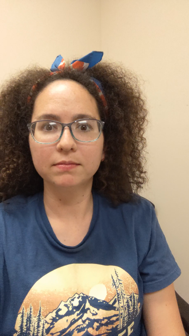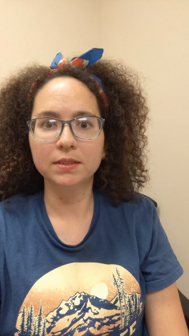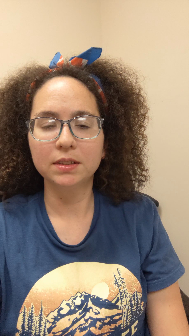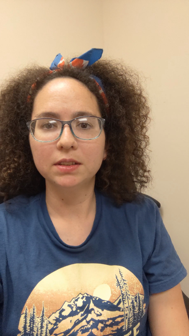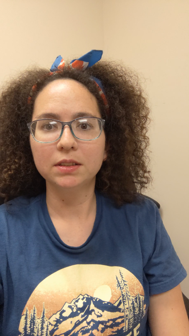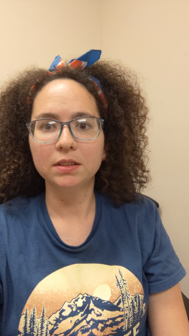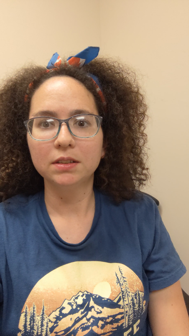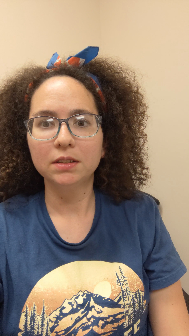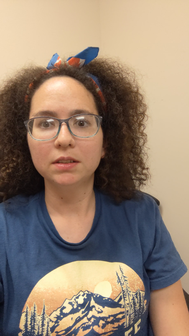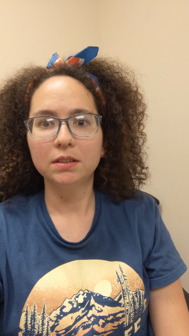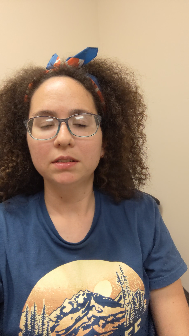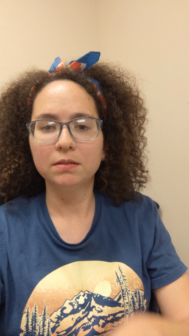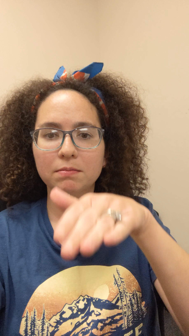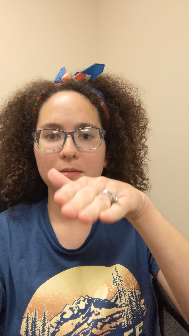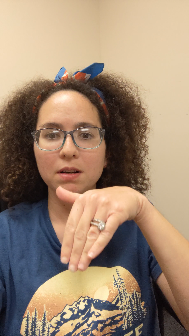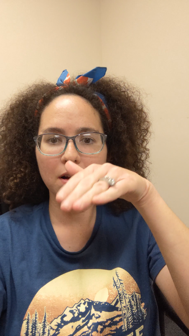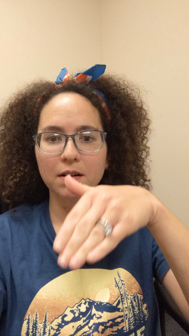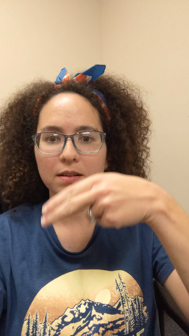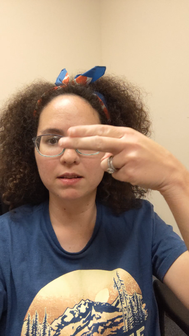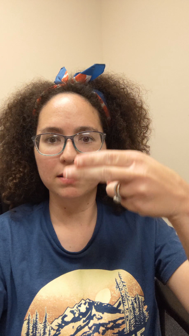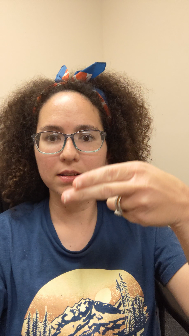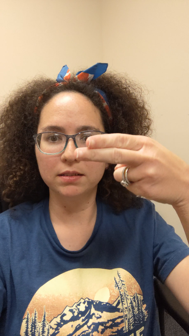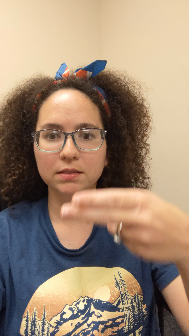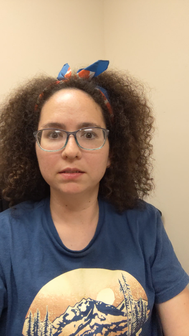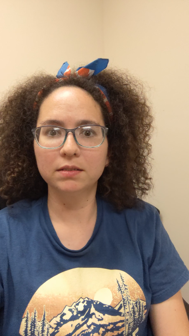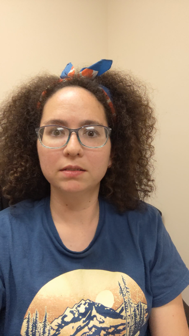pet's name